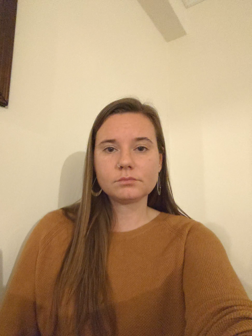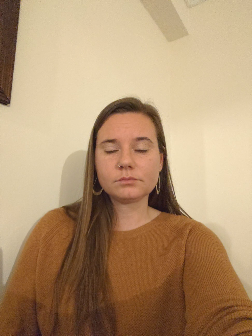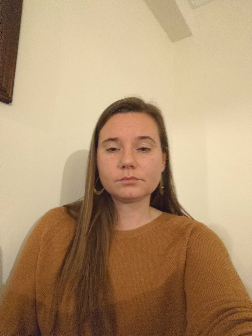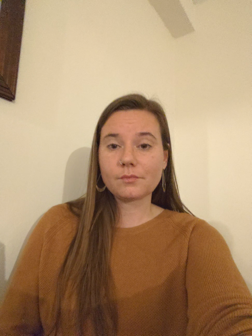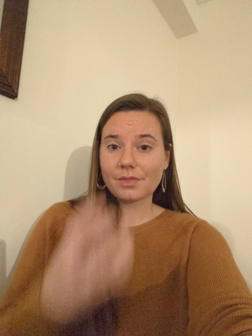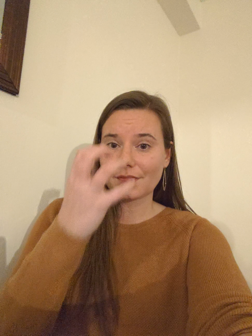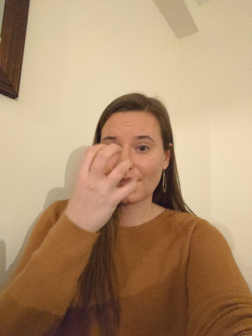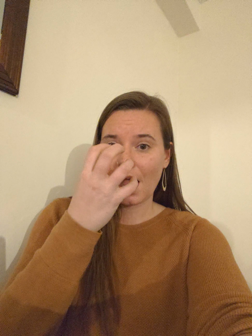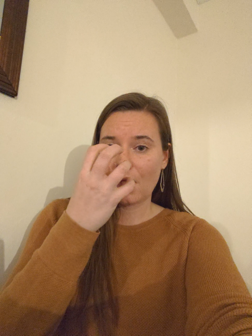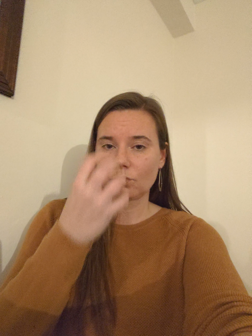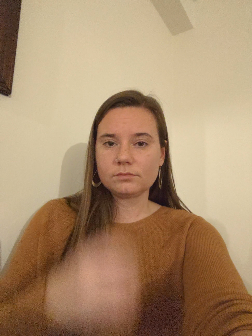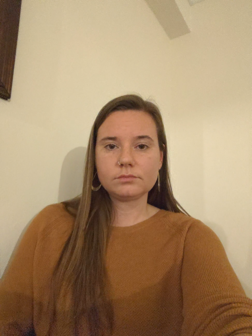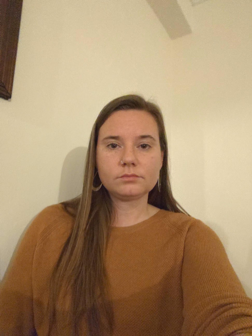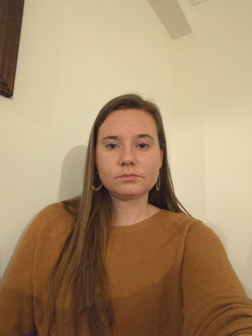clown